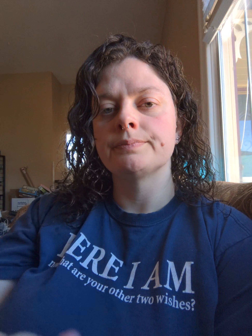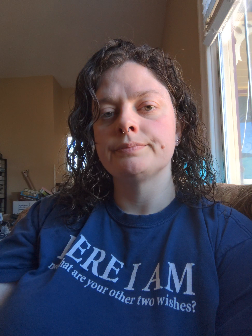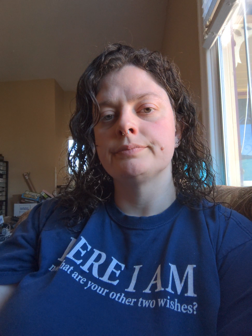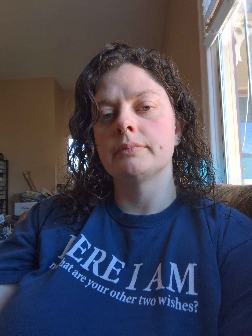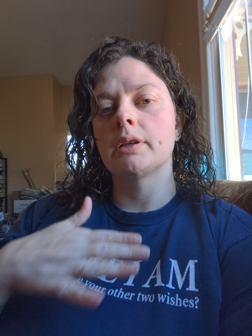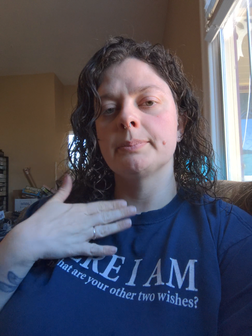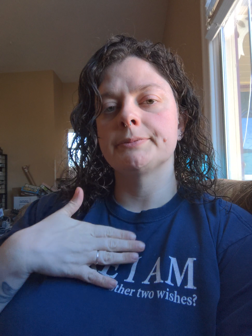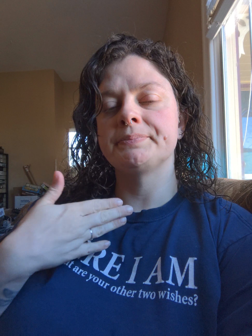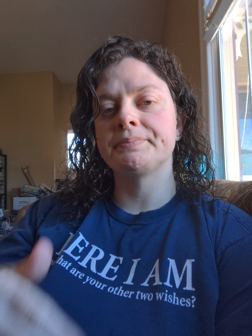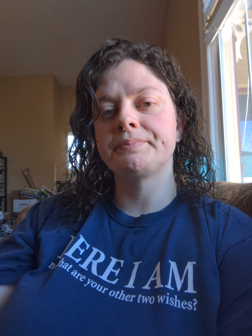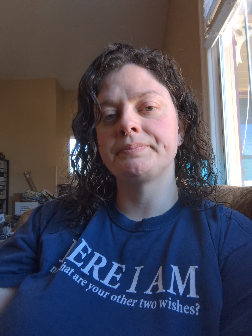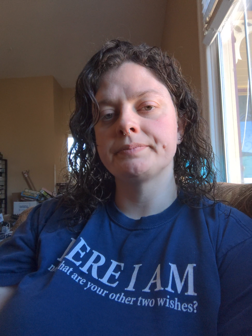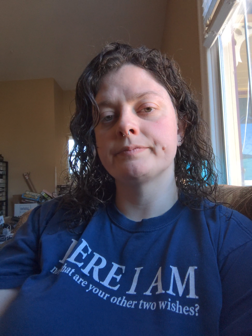happy